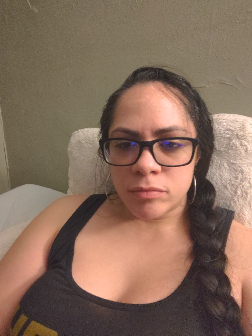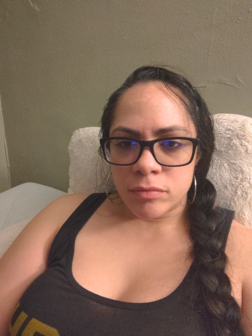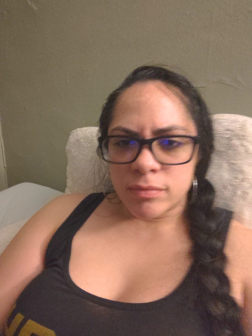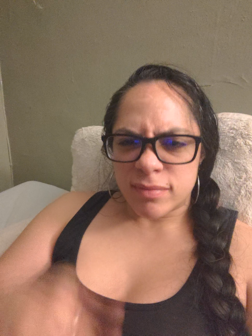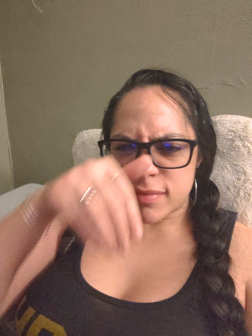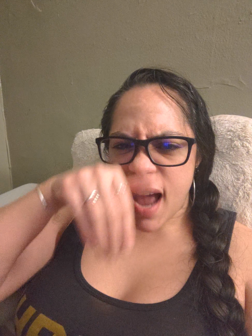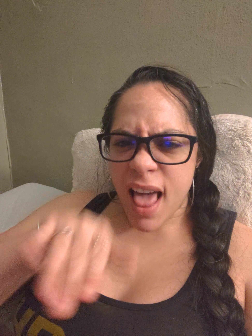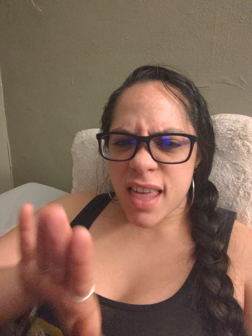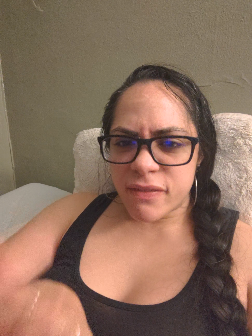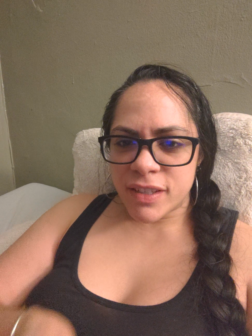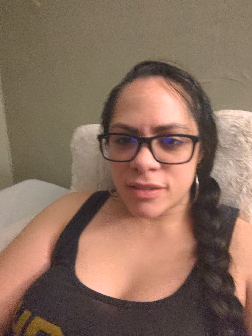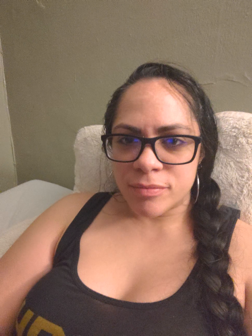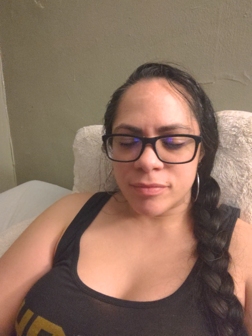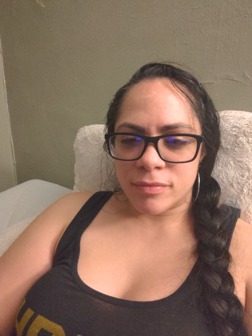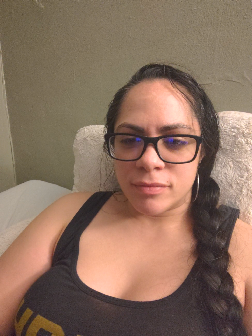elephant